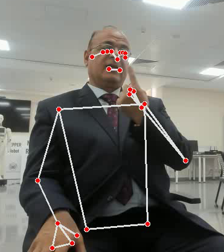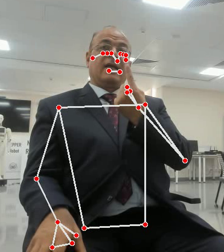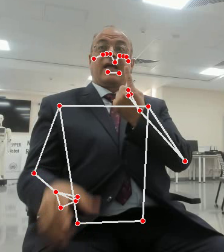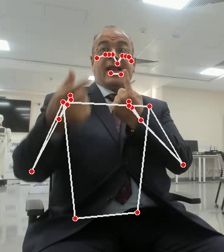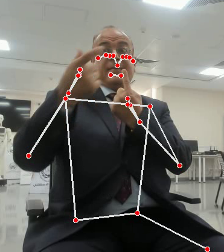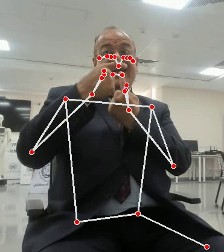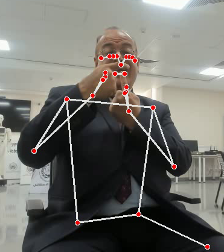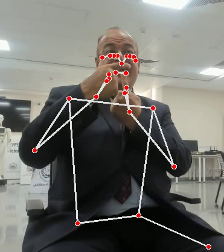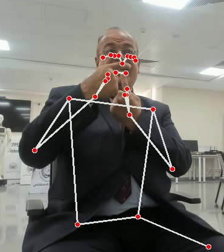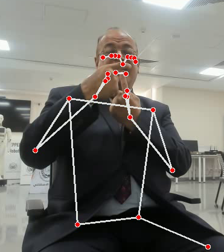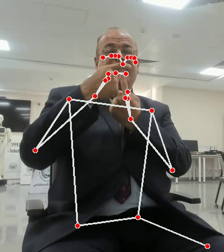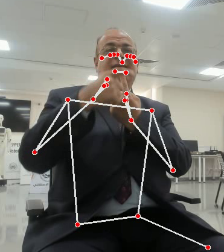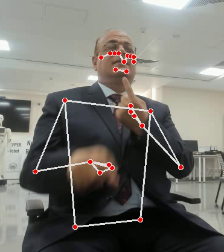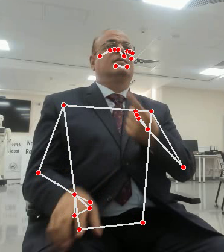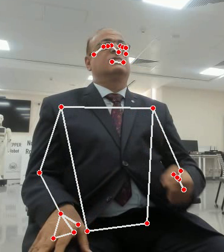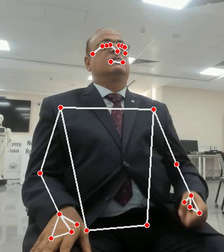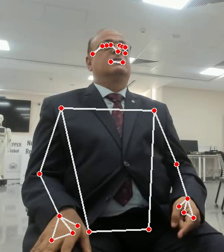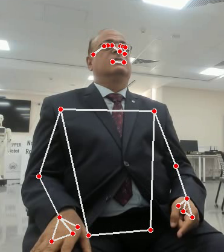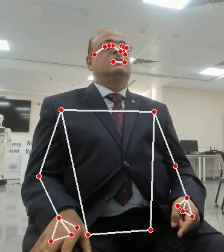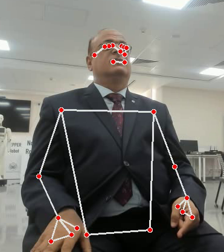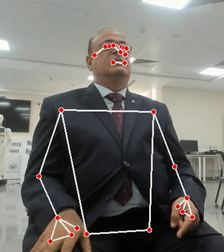khaly balk